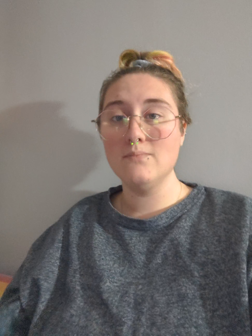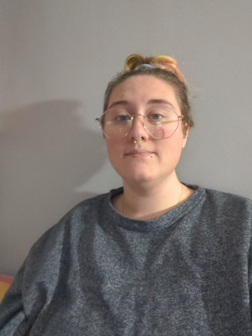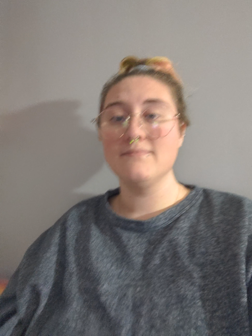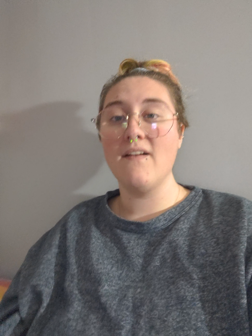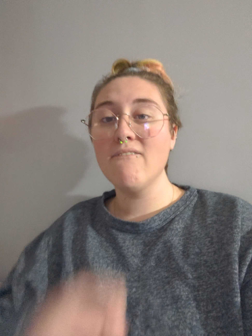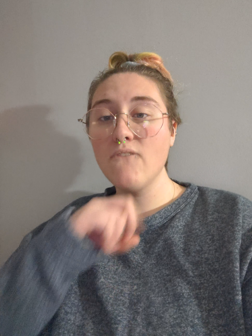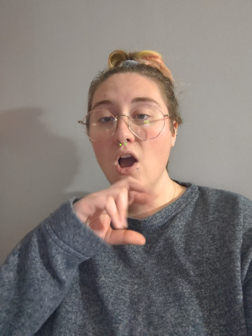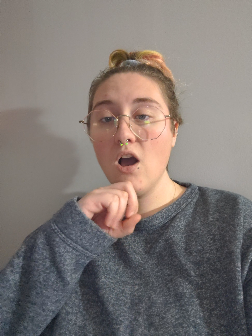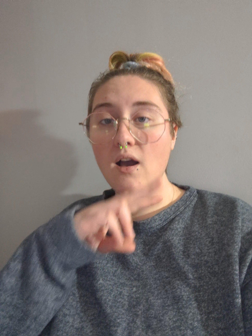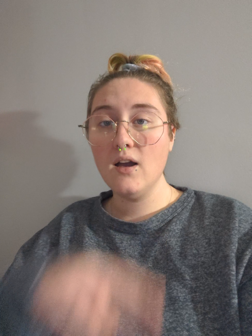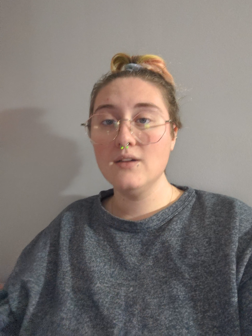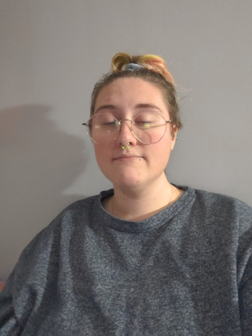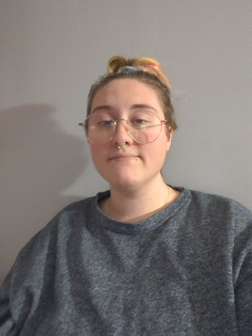frog